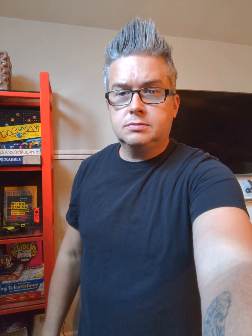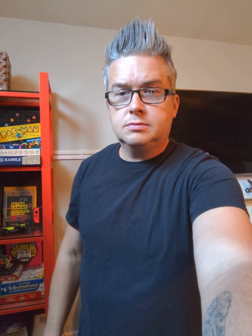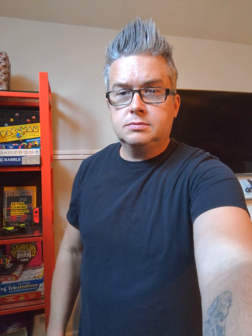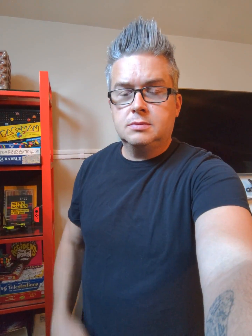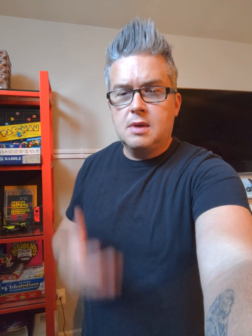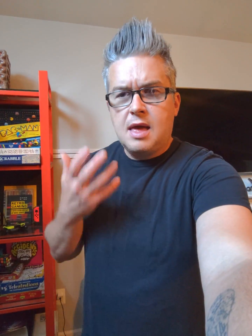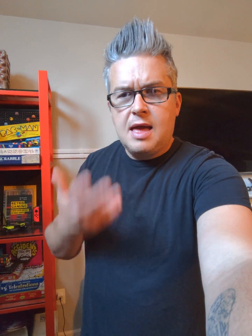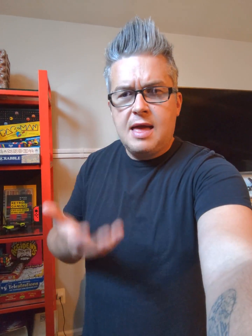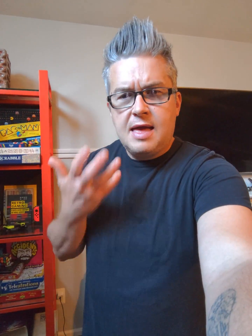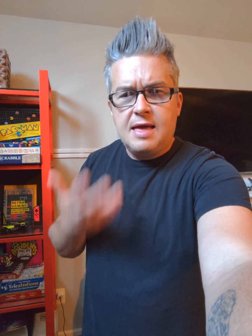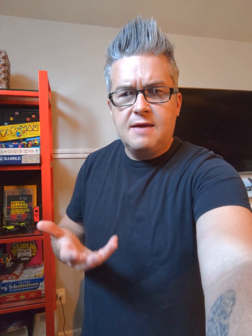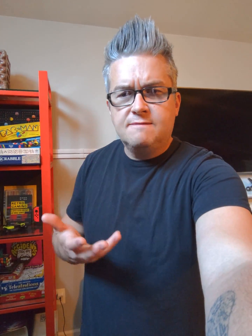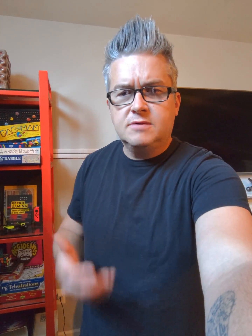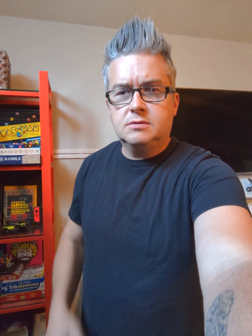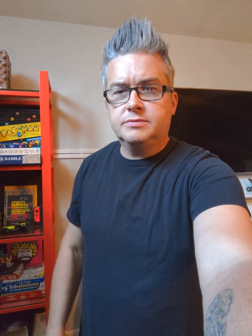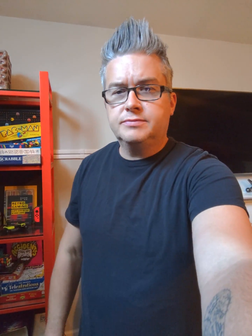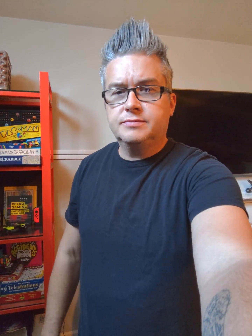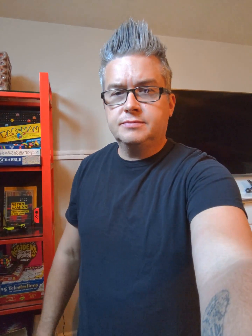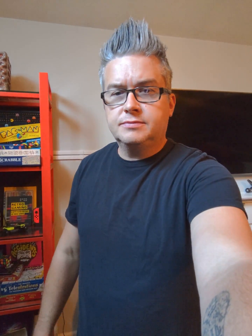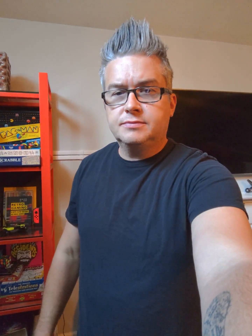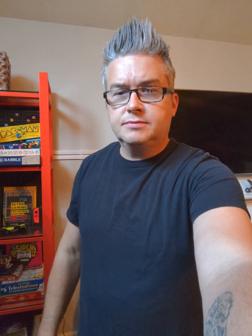heavy